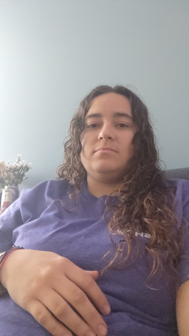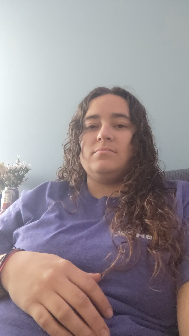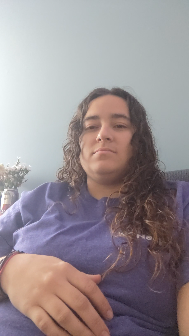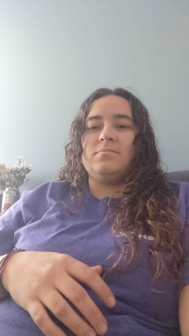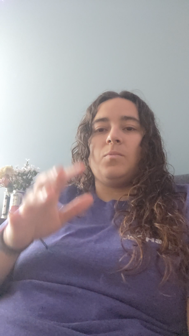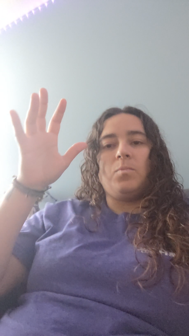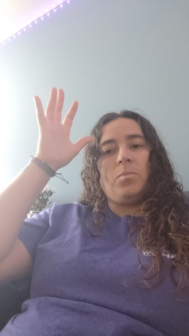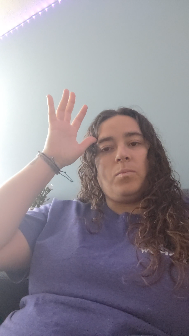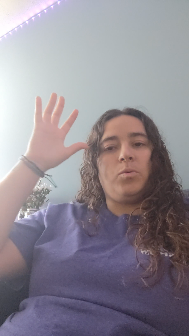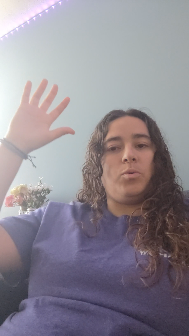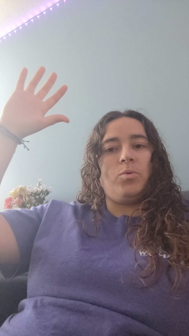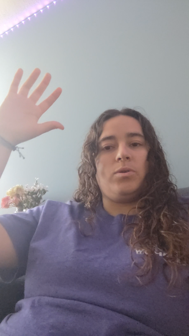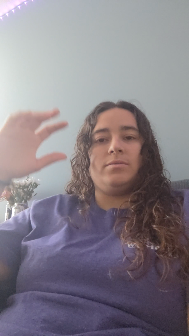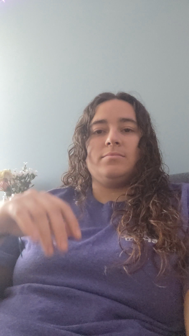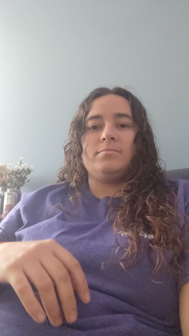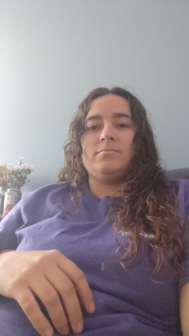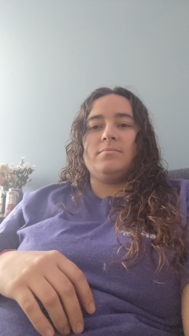moose